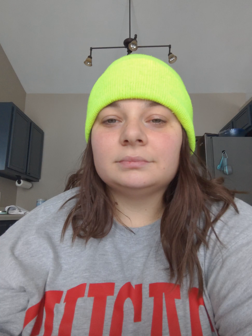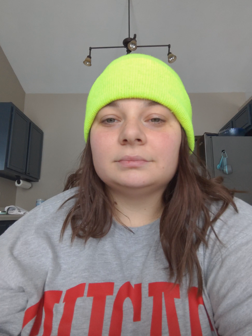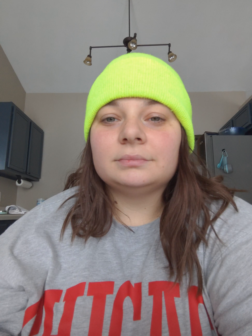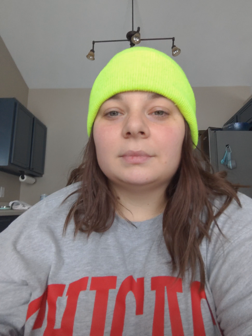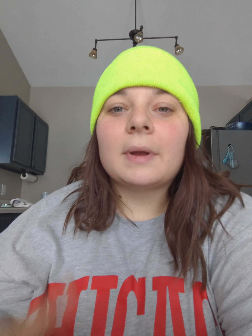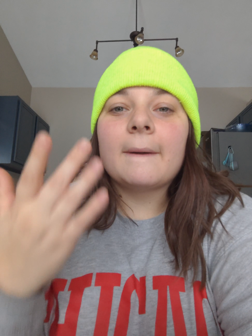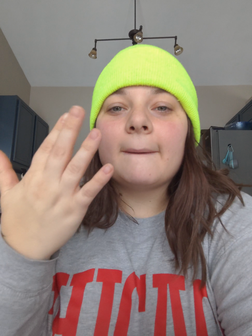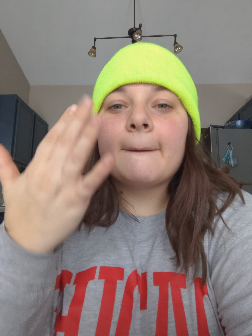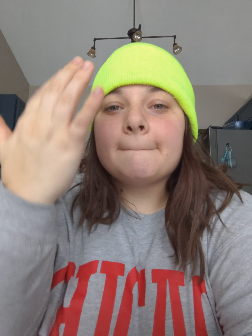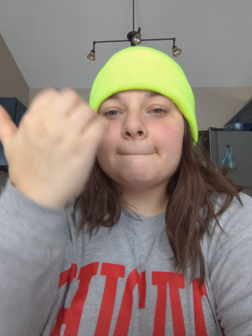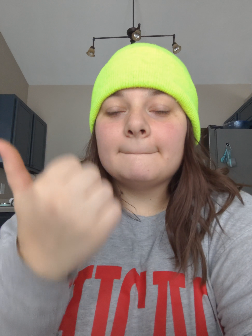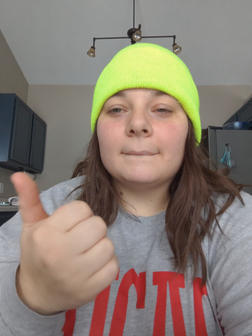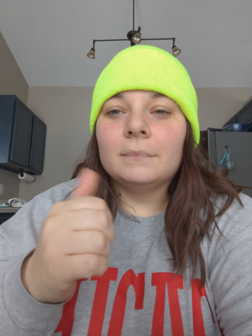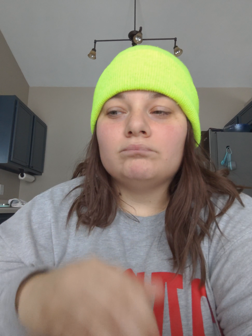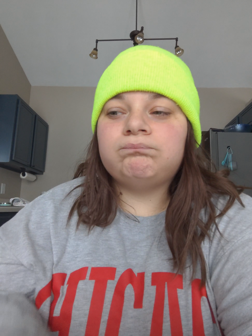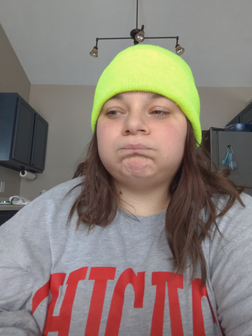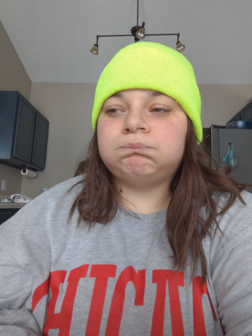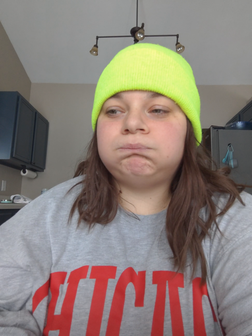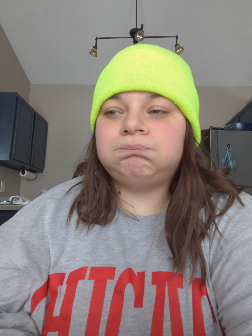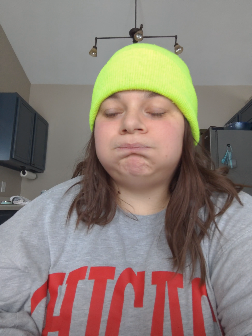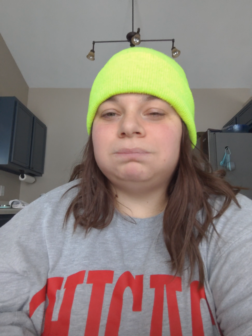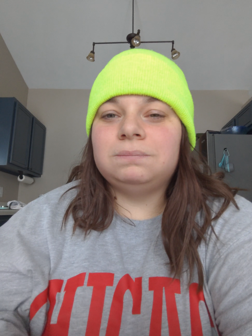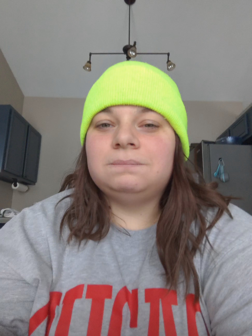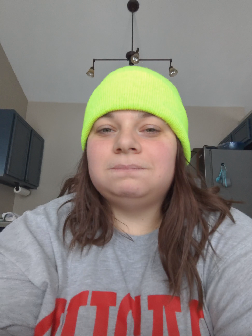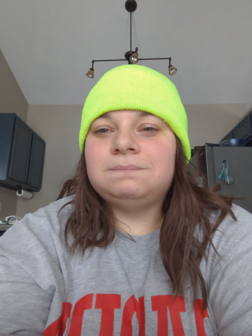mitten